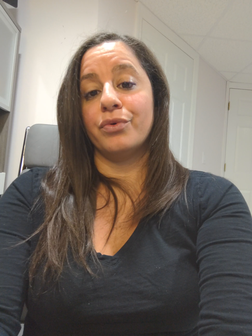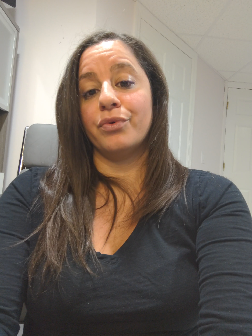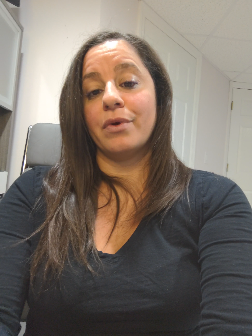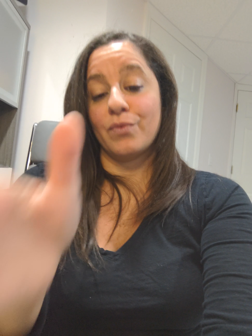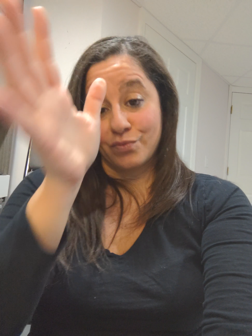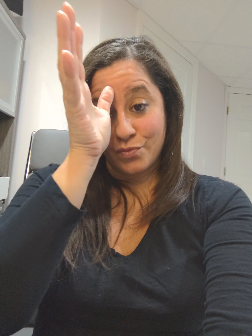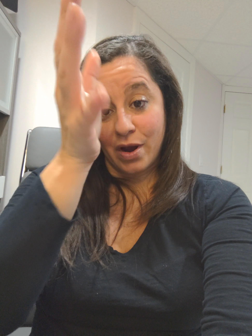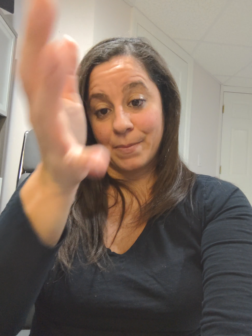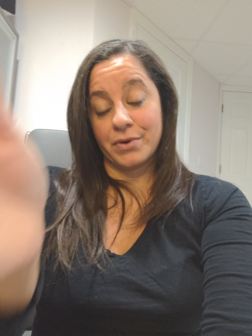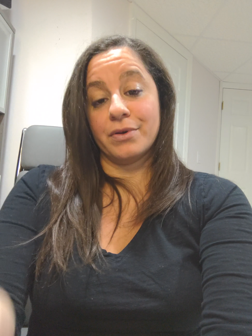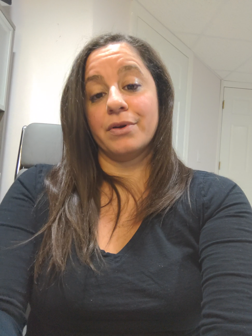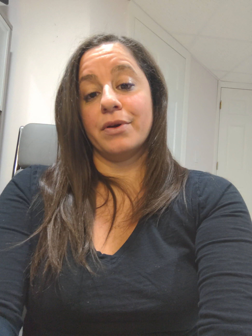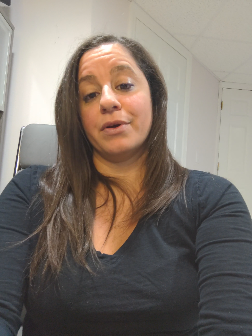grandpa